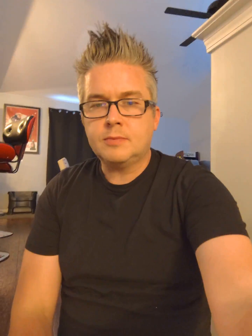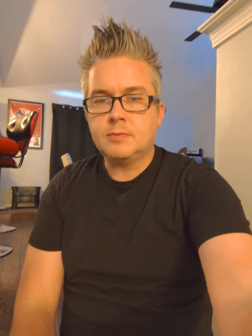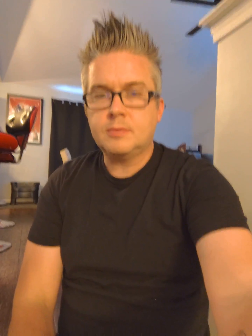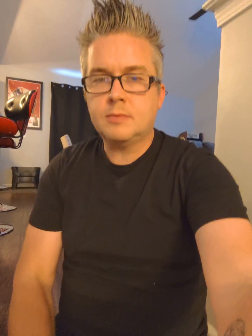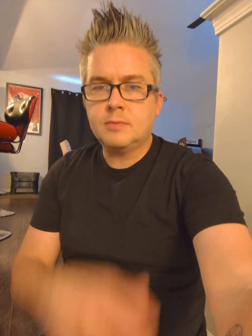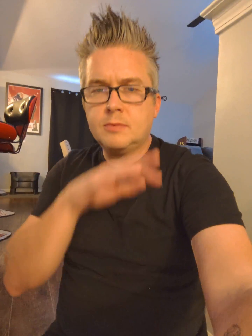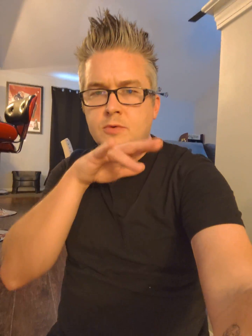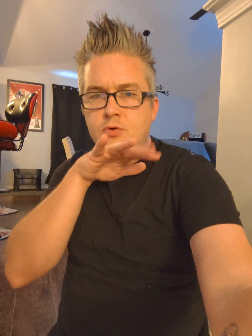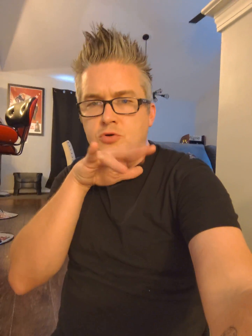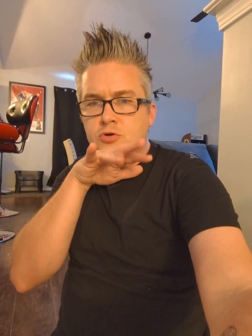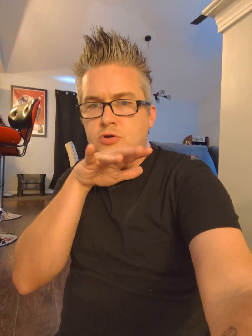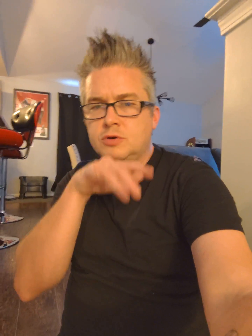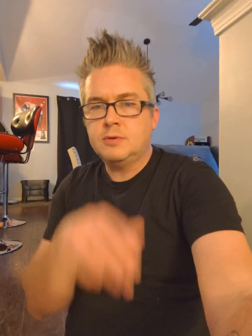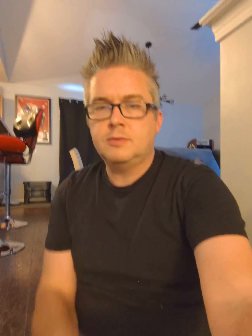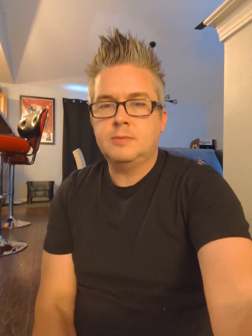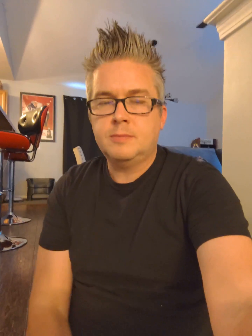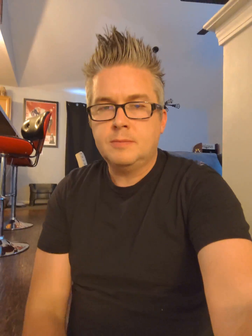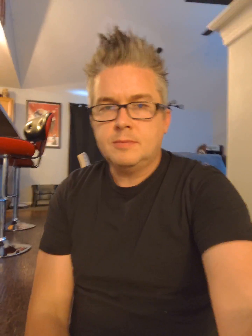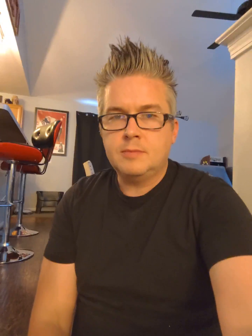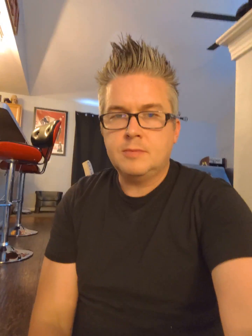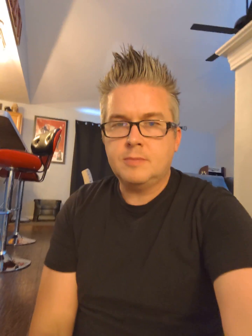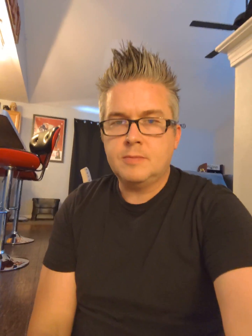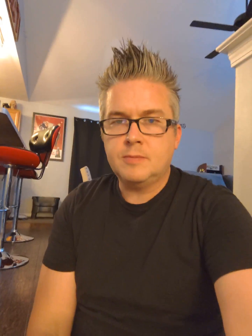naughty